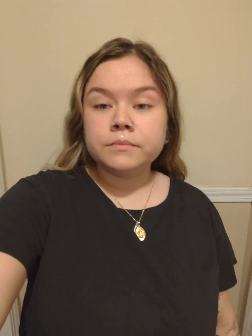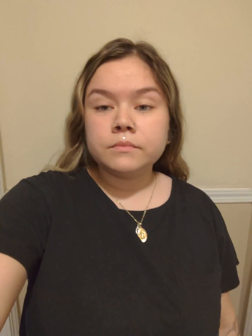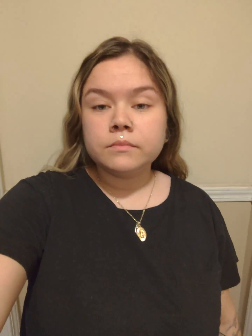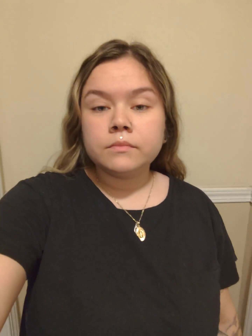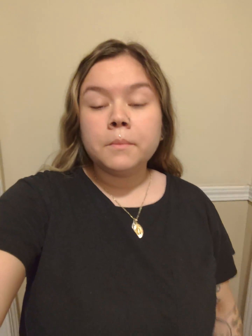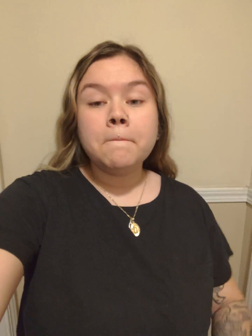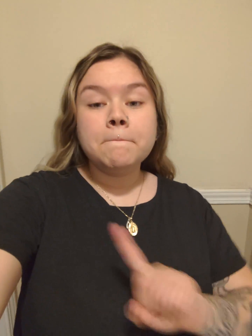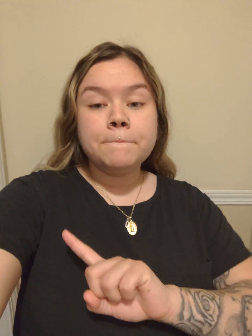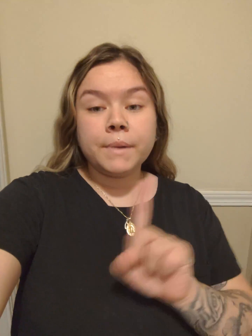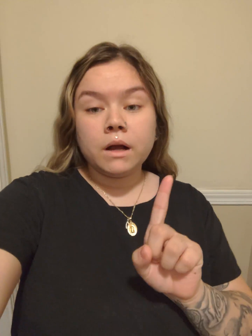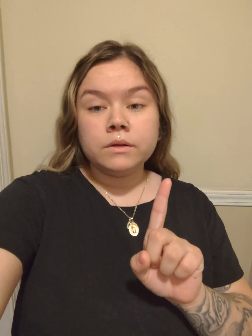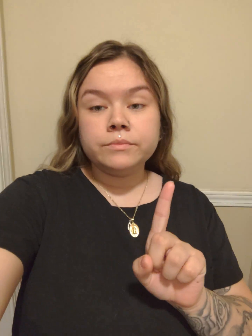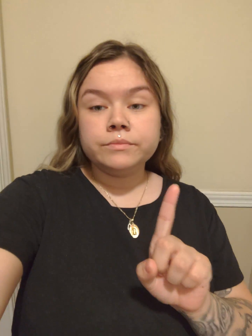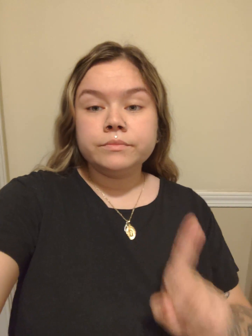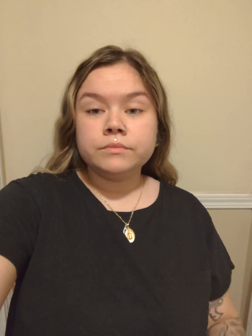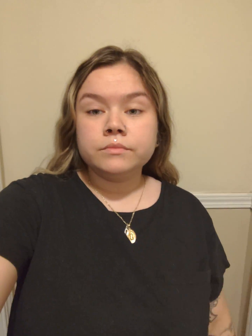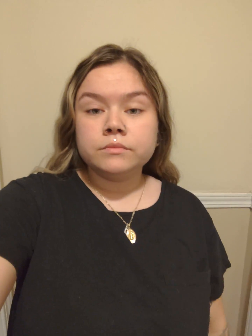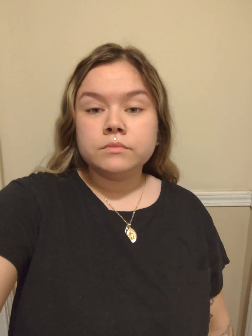but